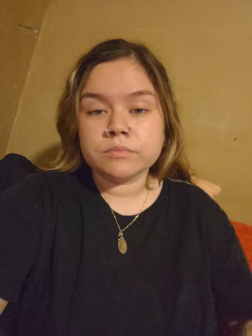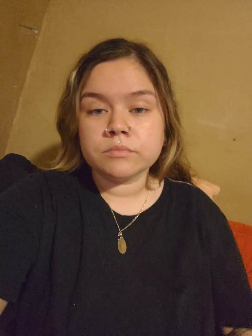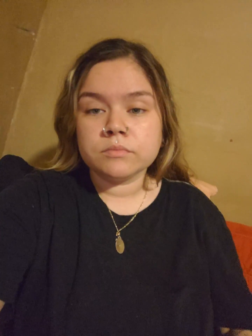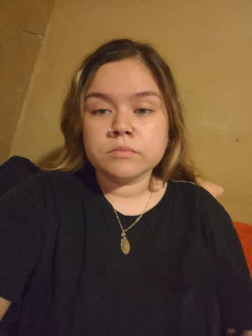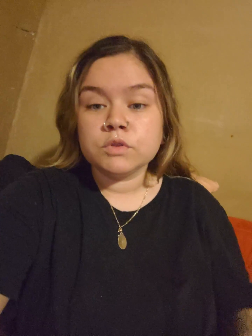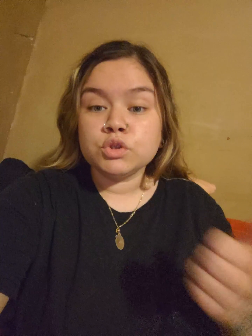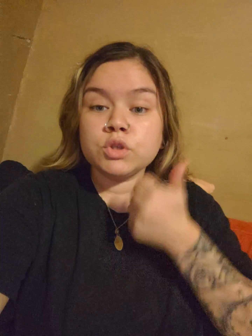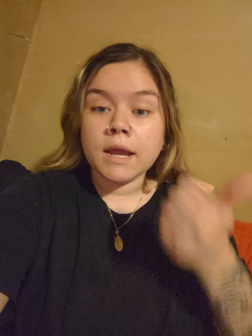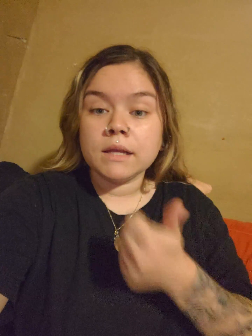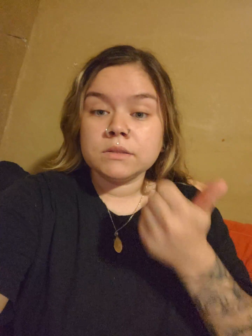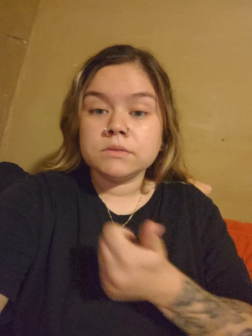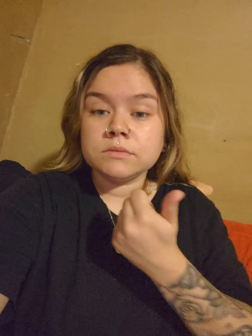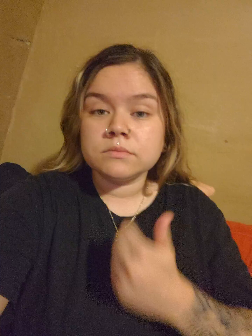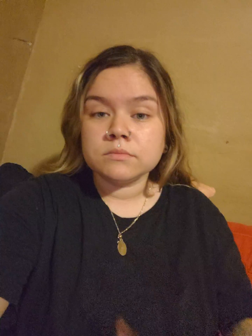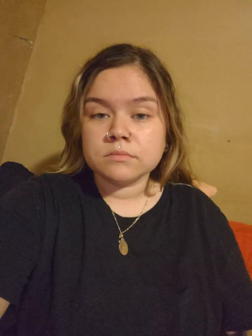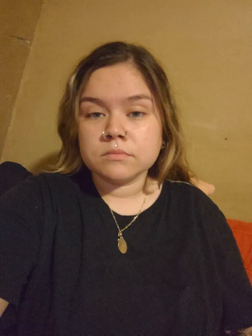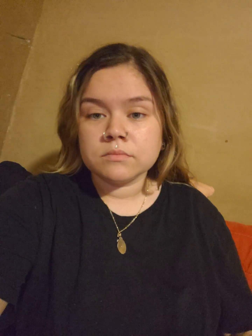chase